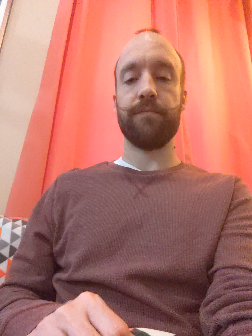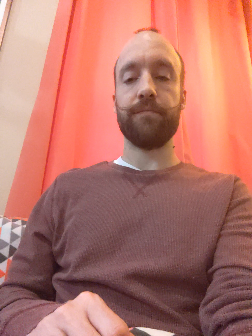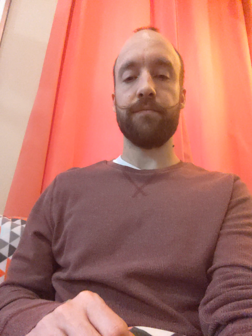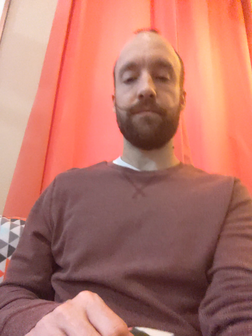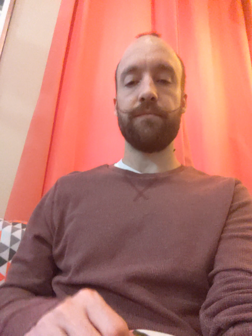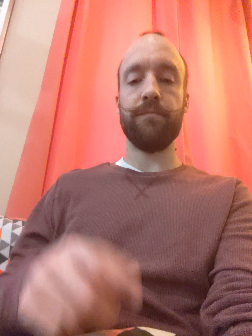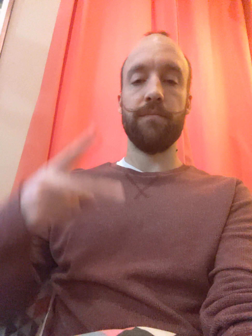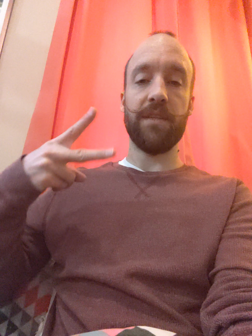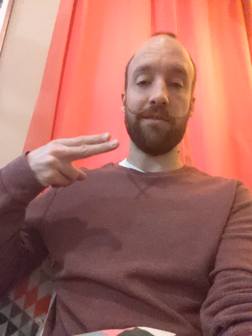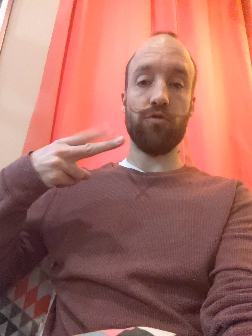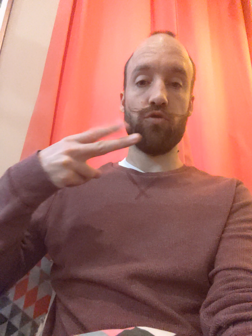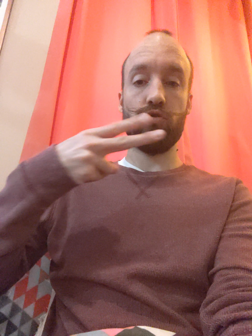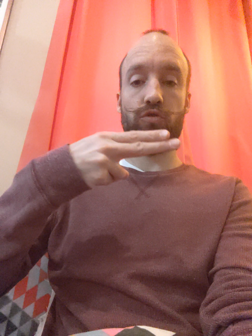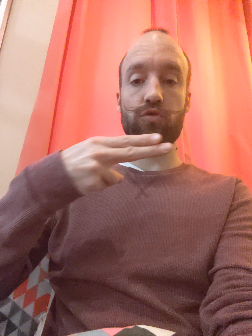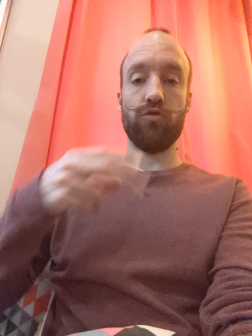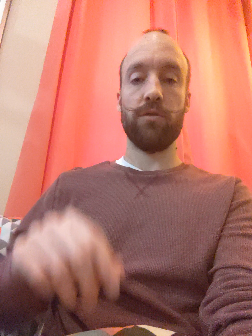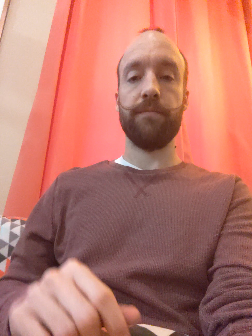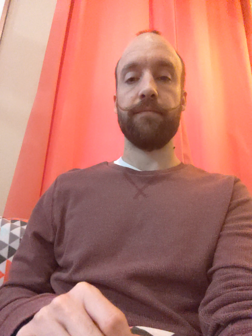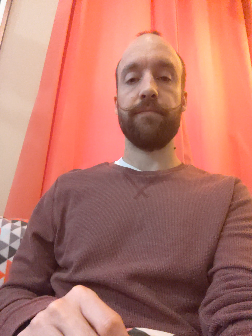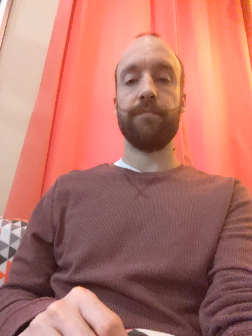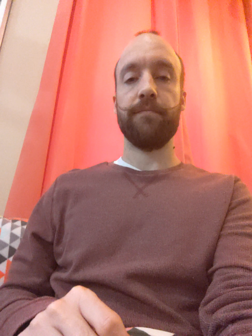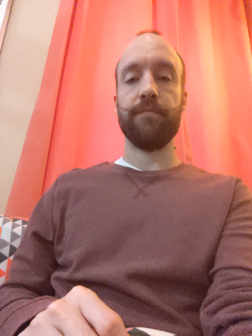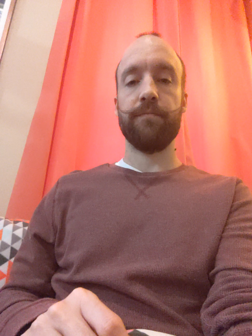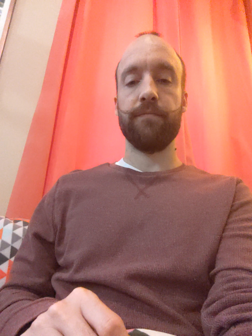scissors